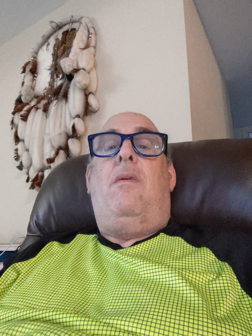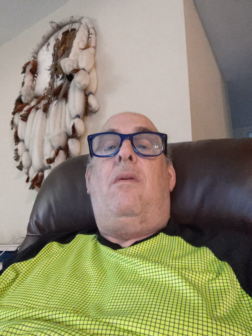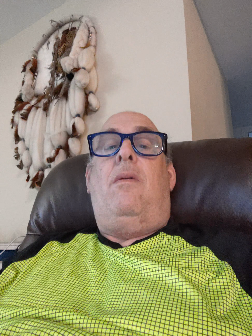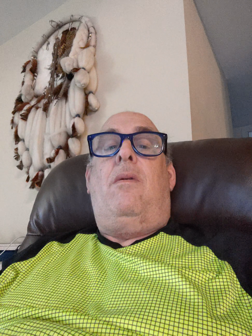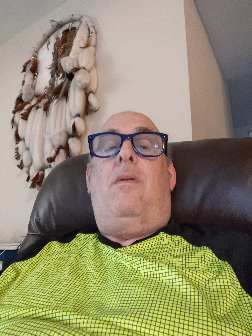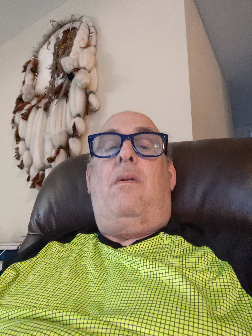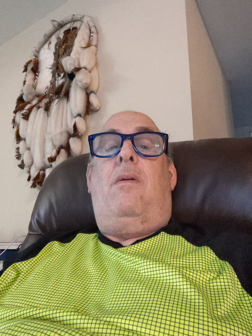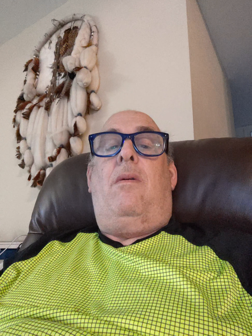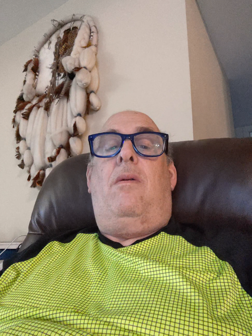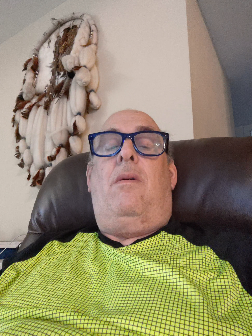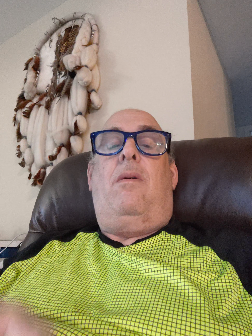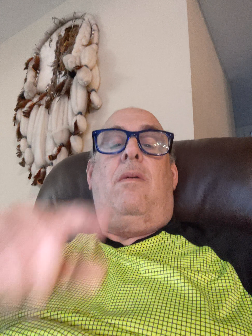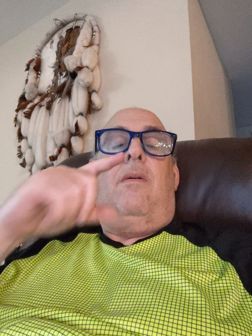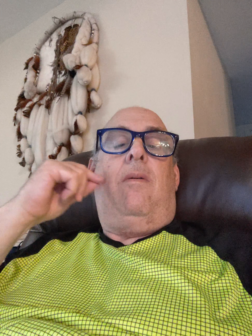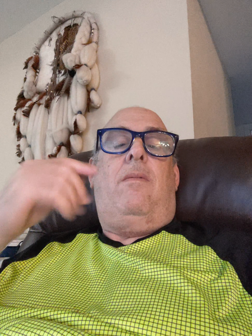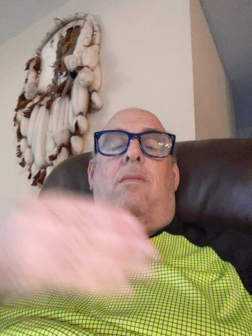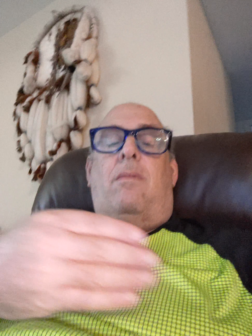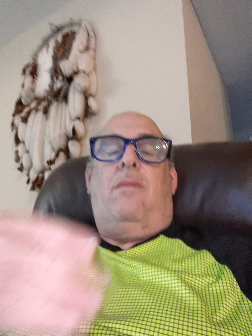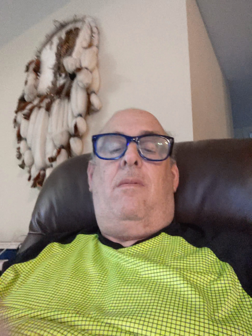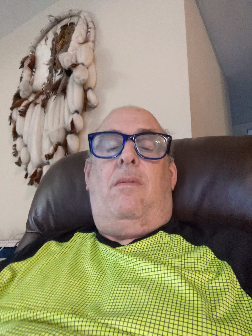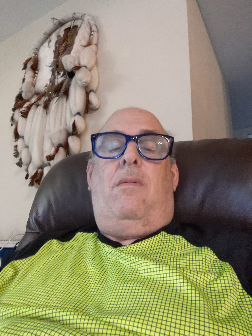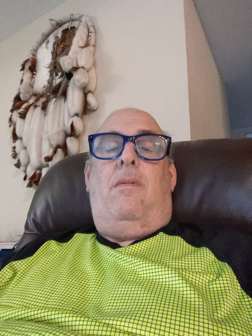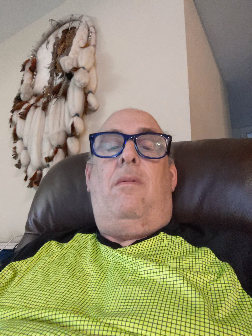kitty